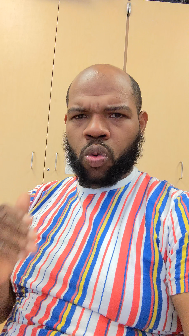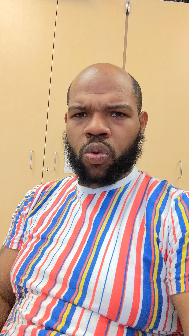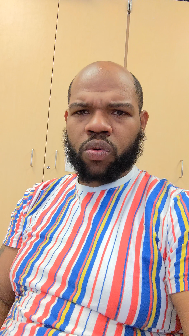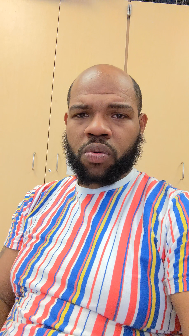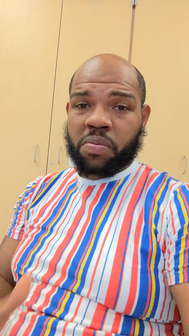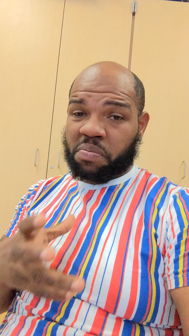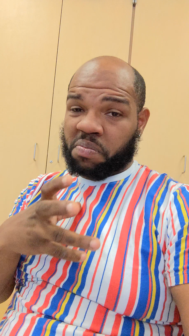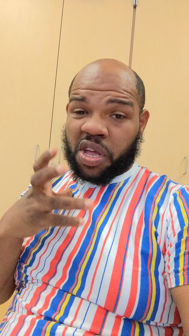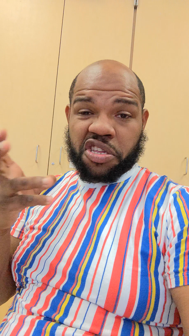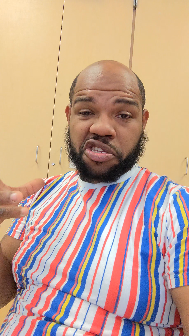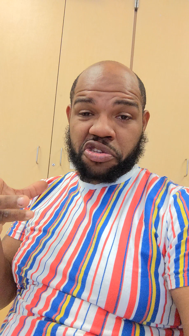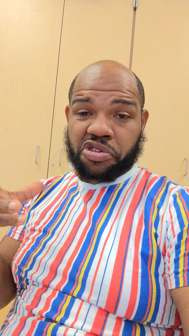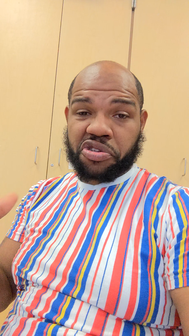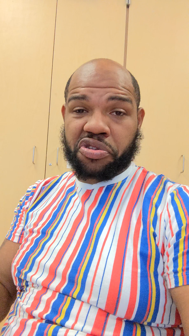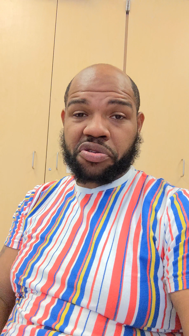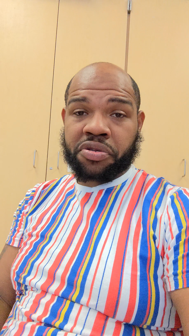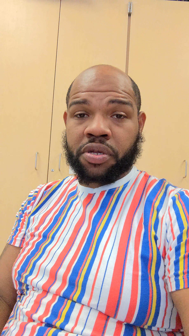much